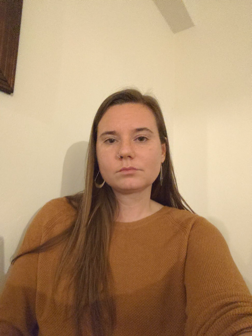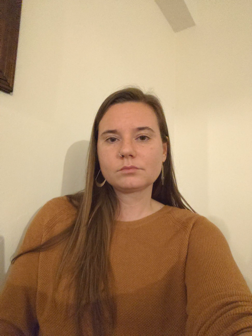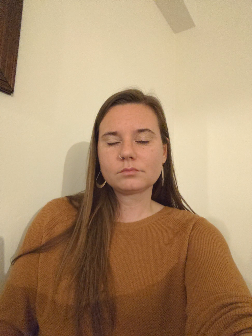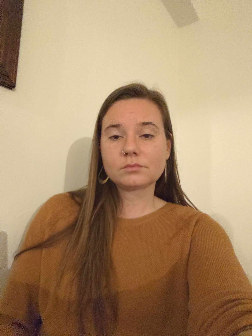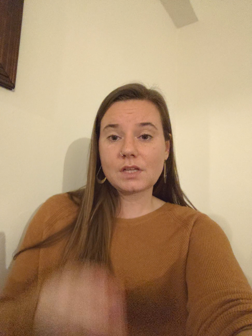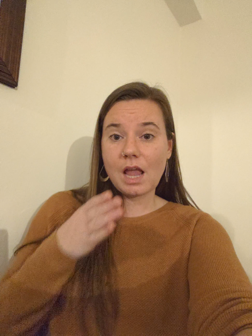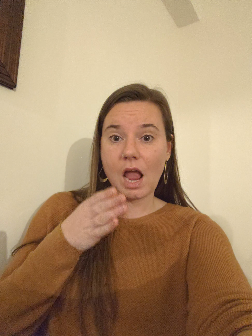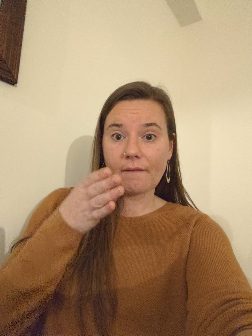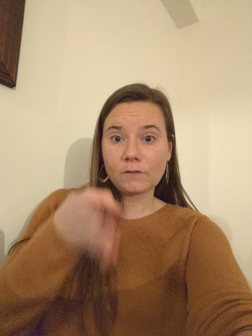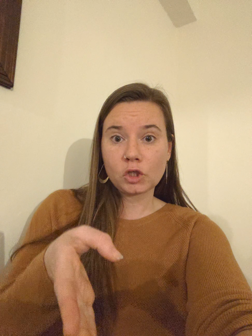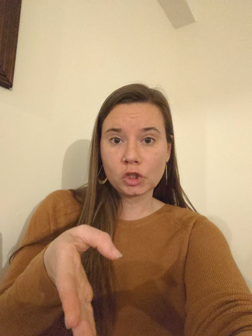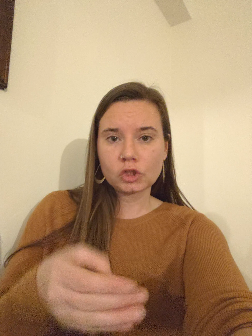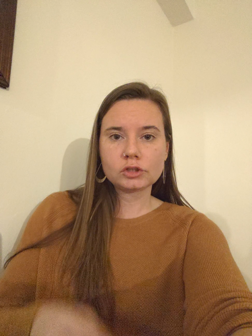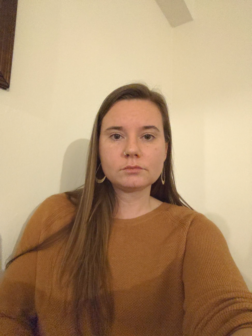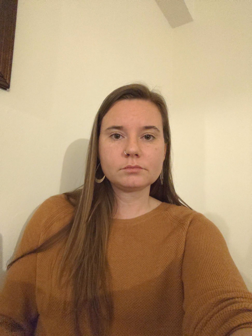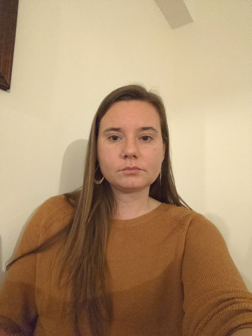after